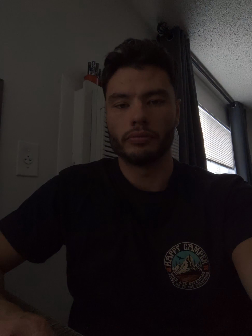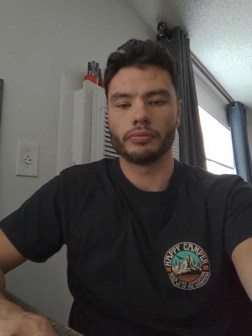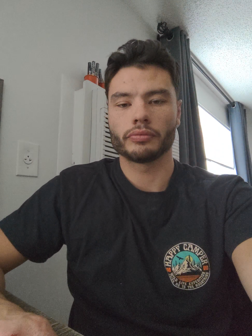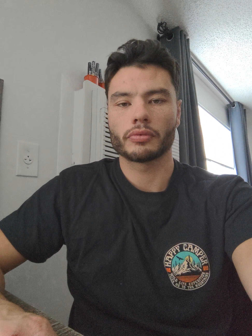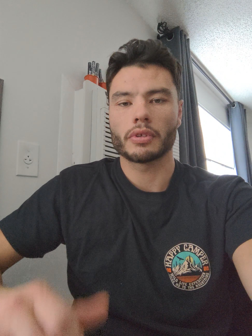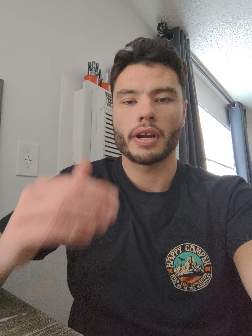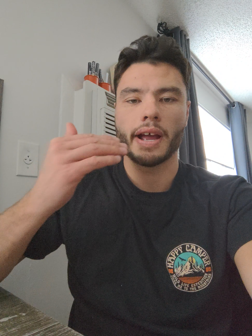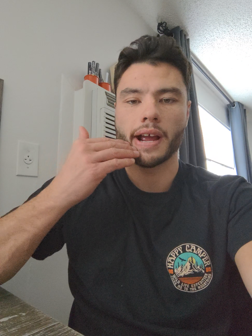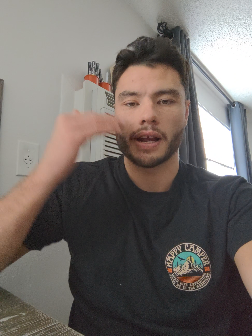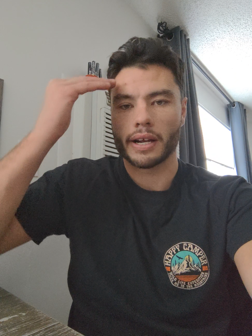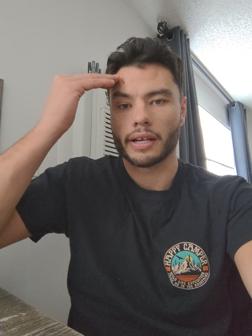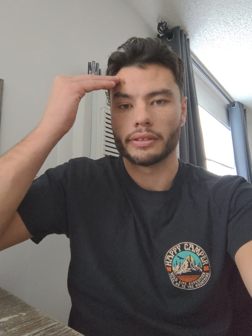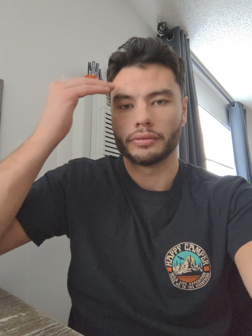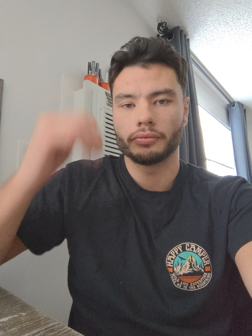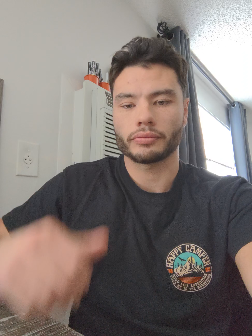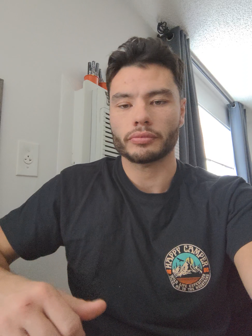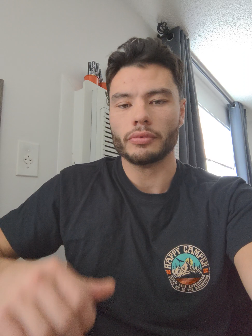head